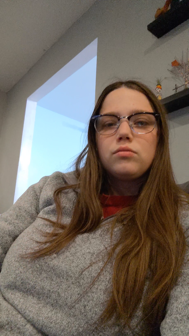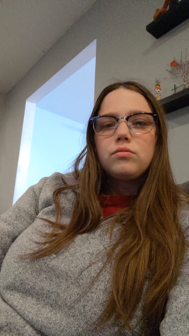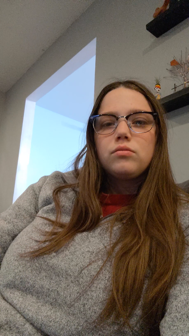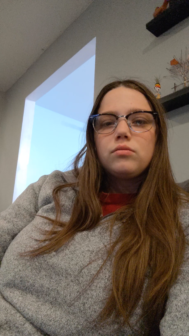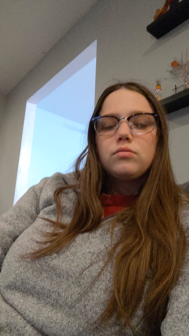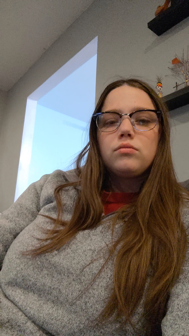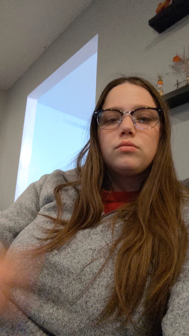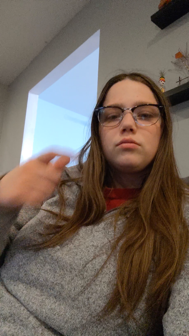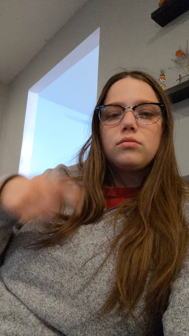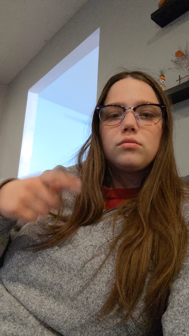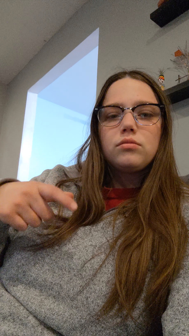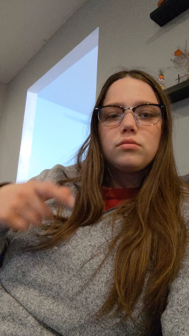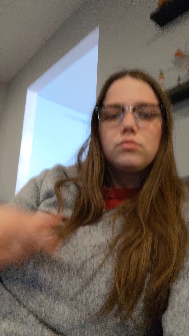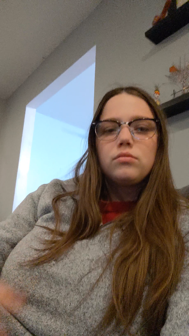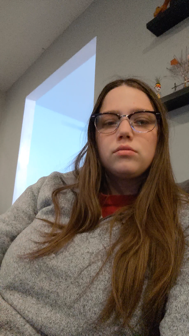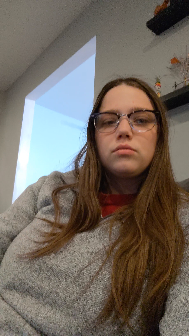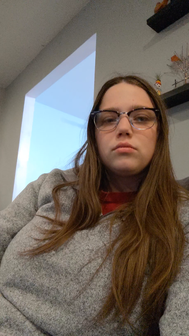plate